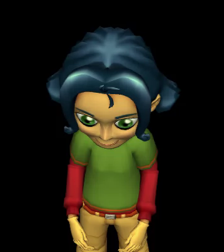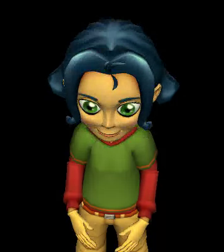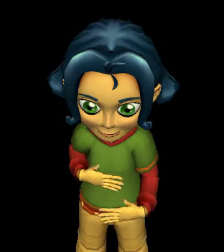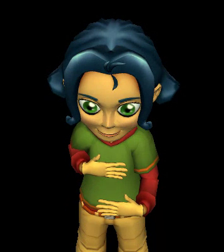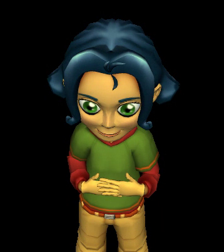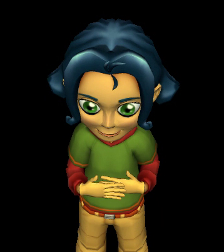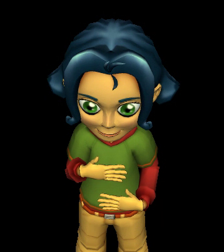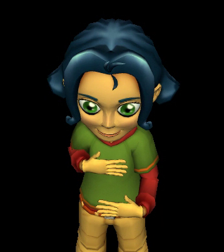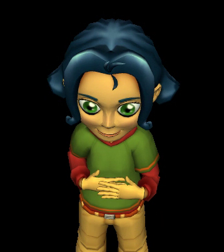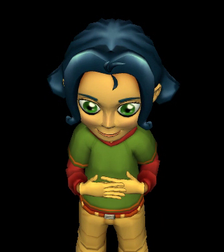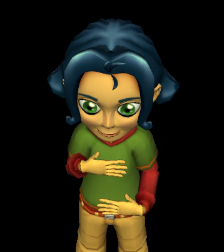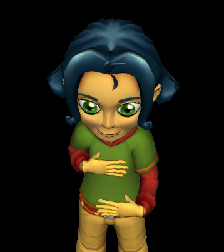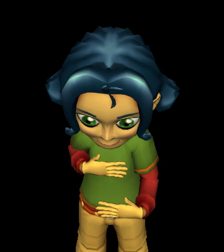متعب